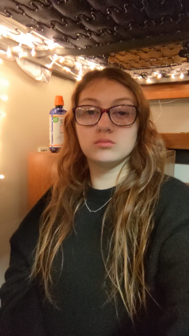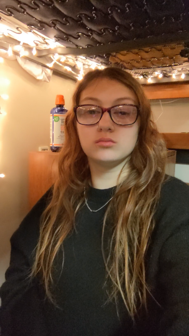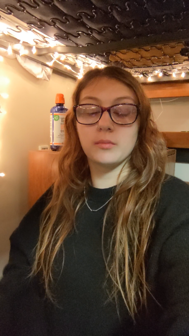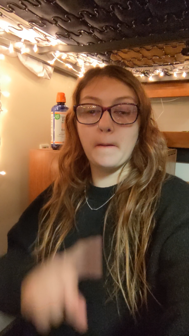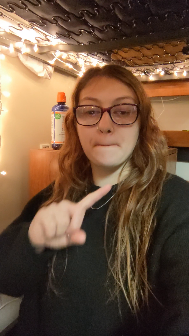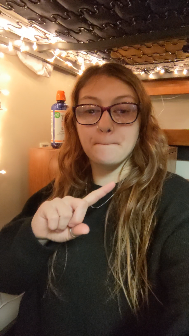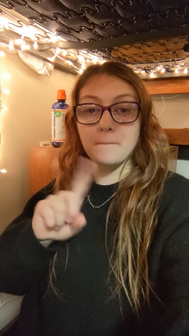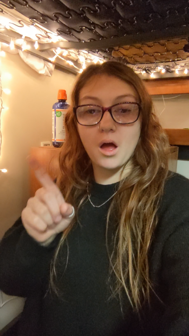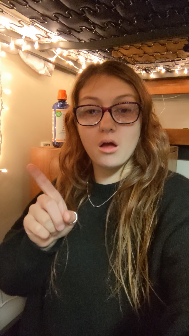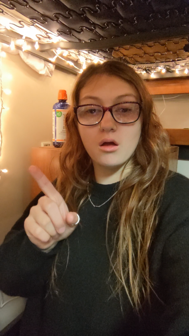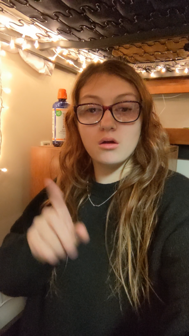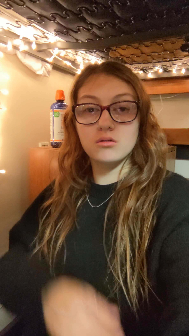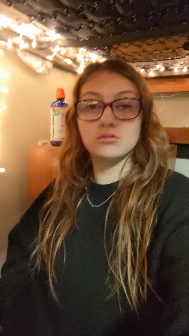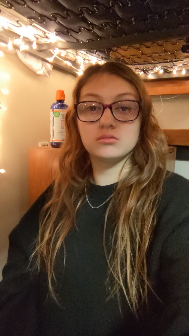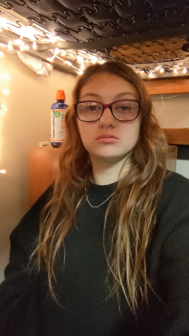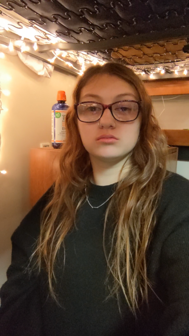but